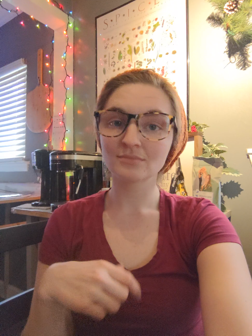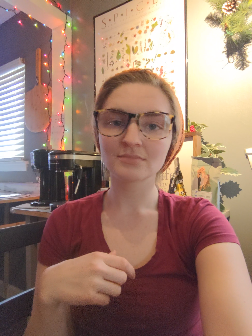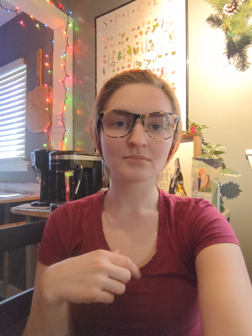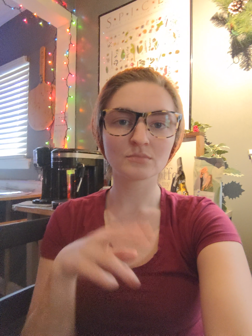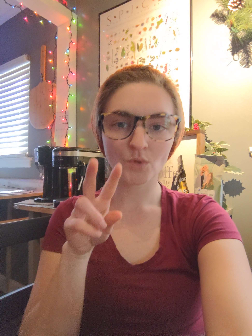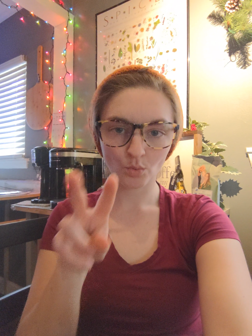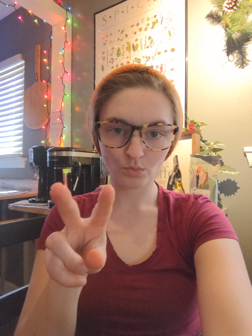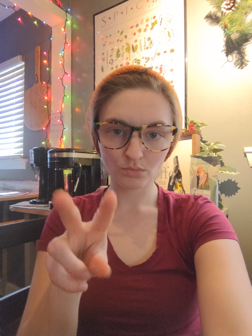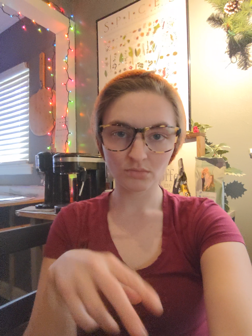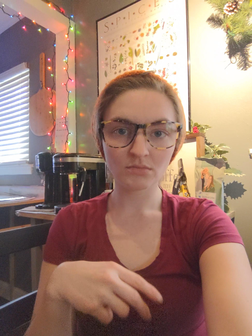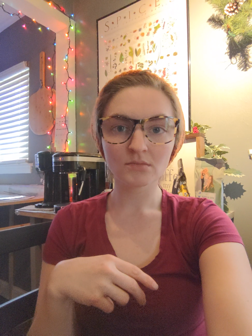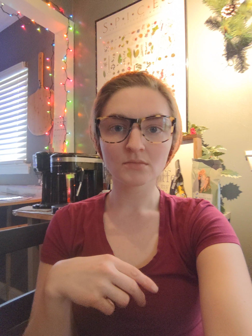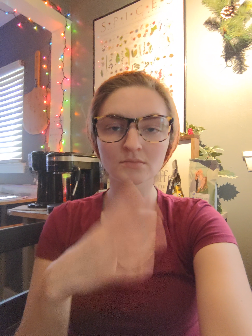look